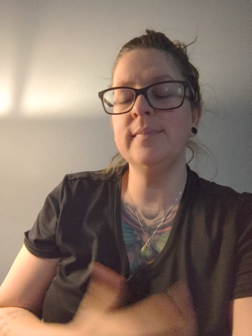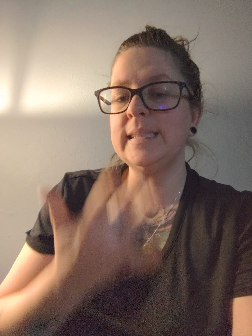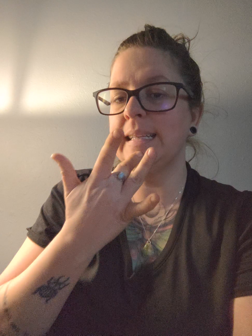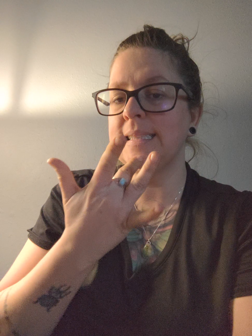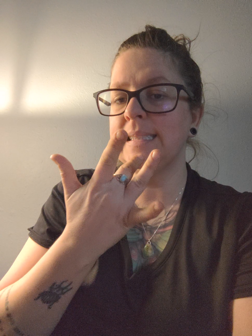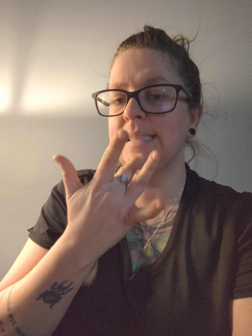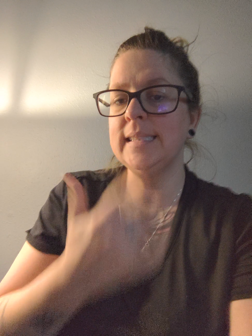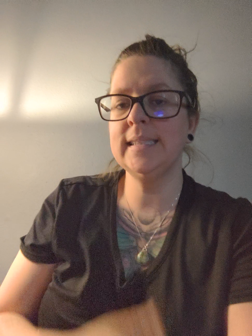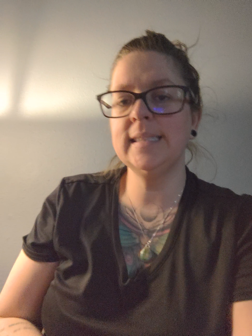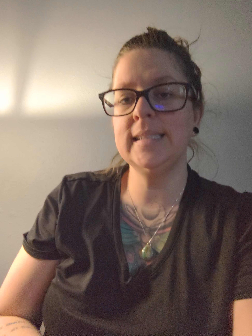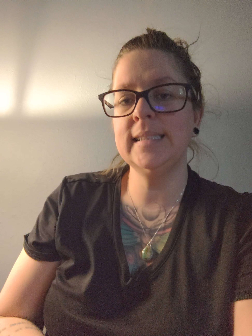taste